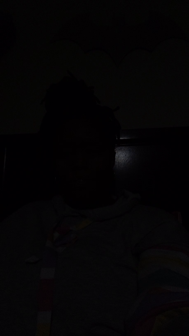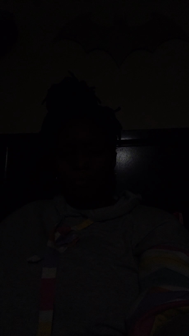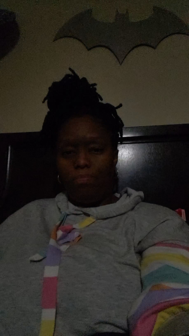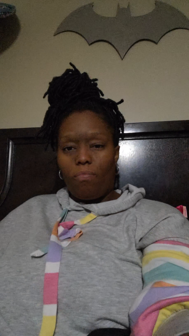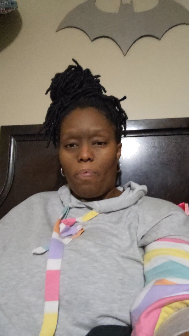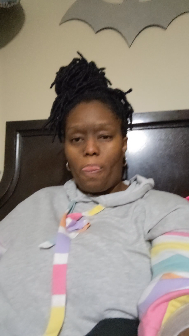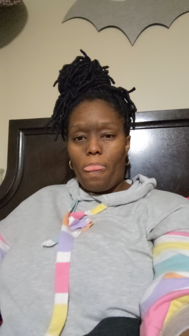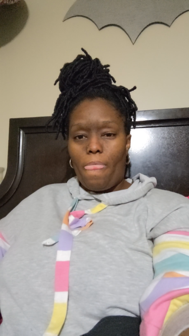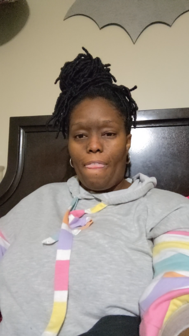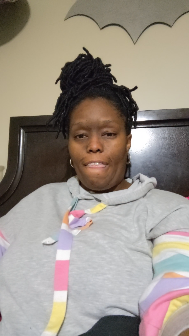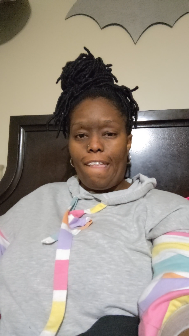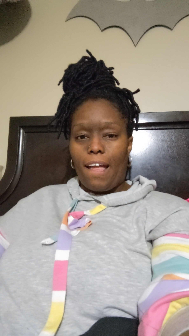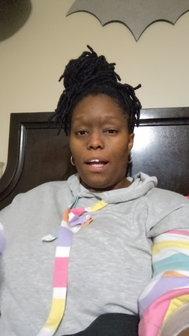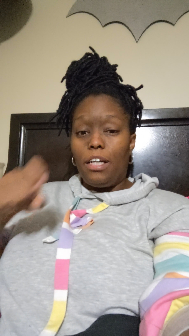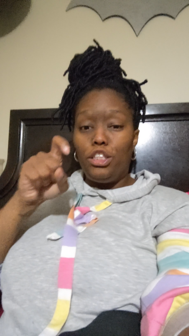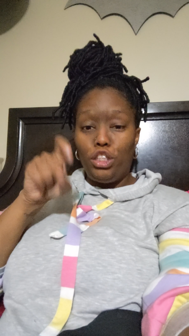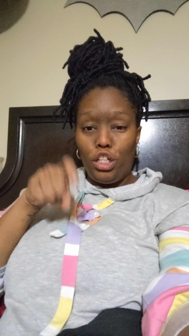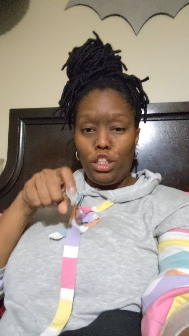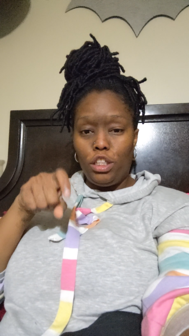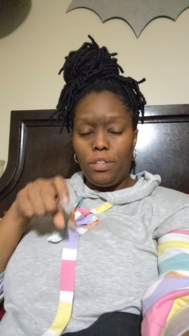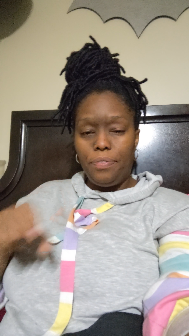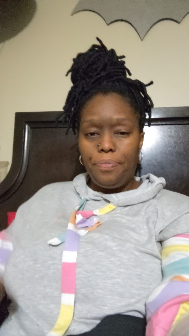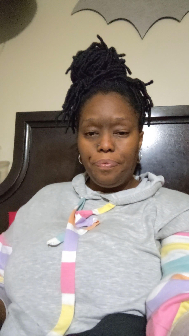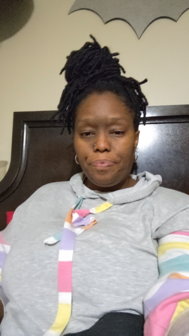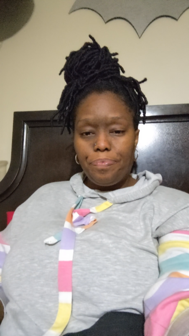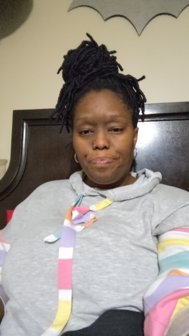should